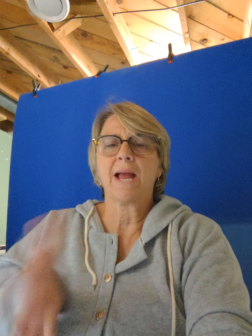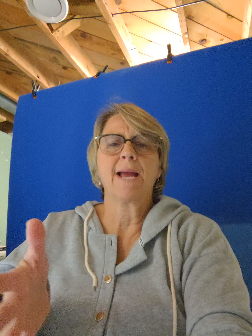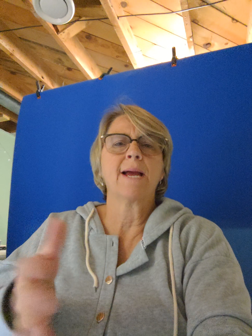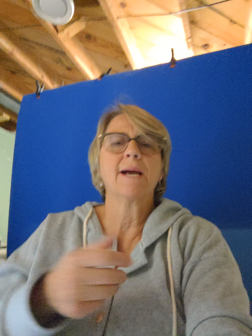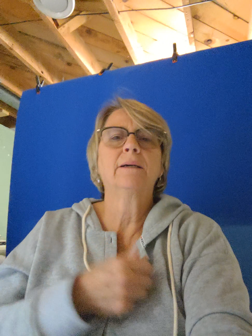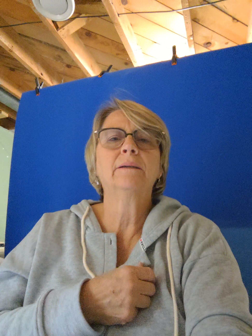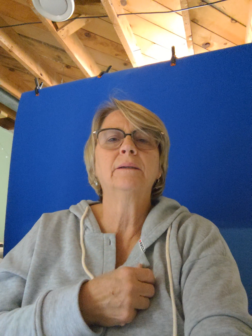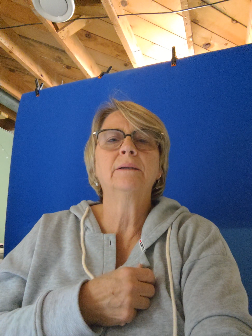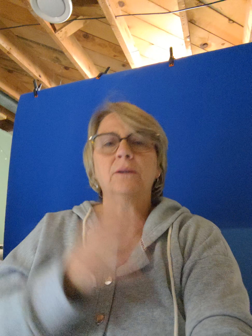fine